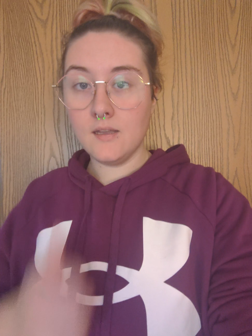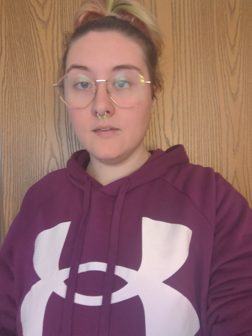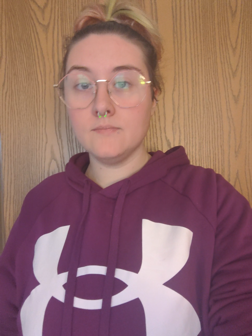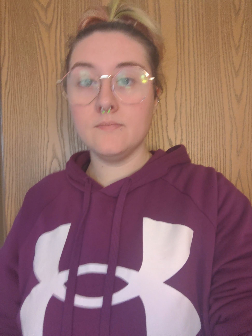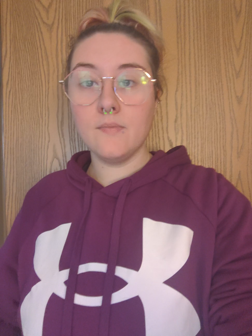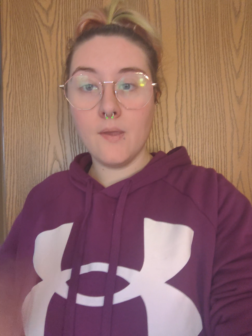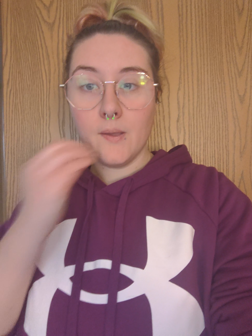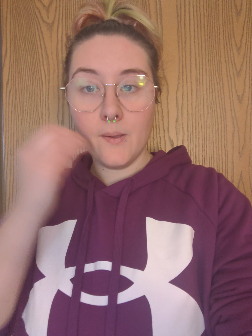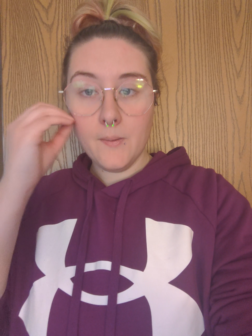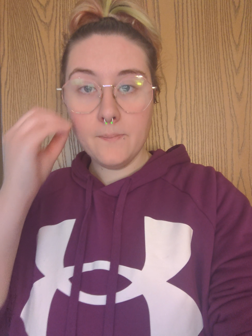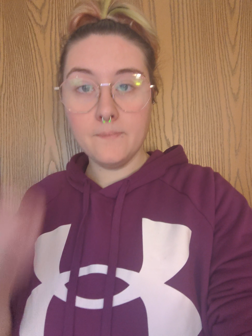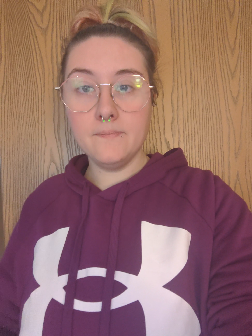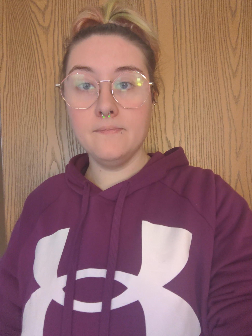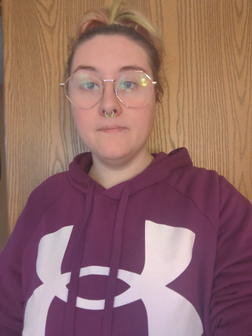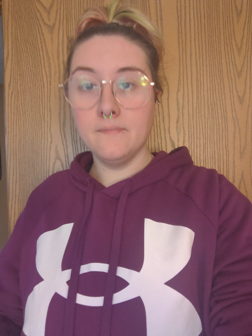home